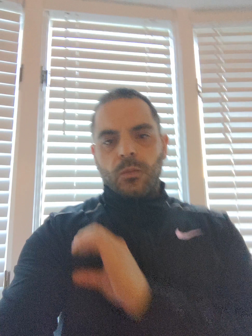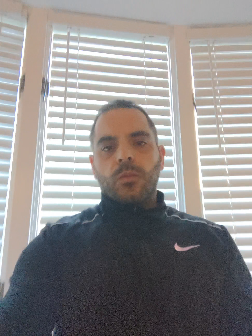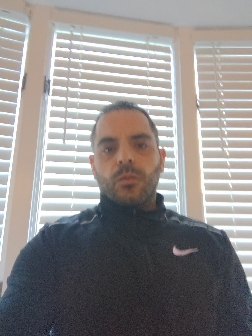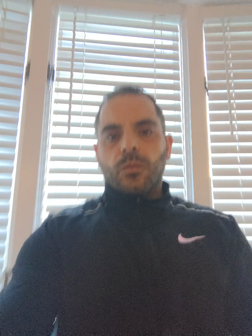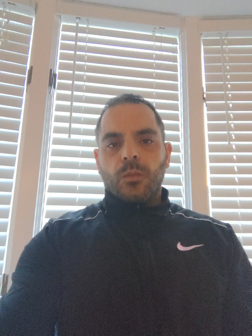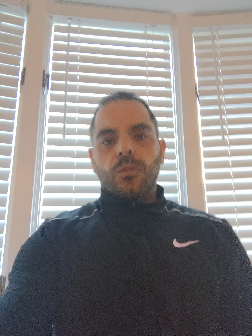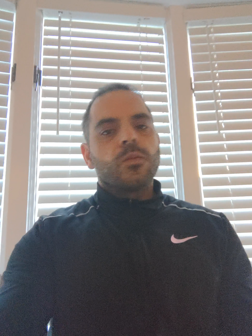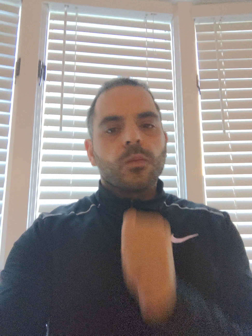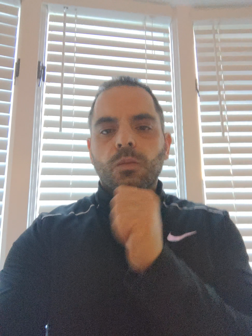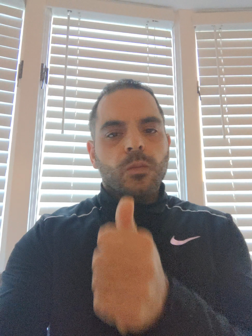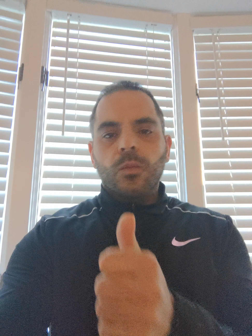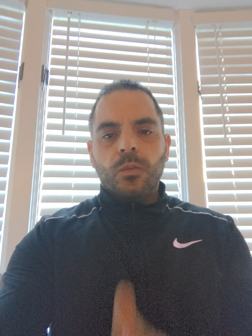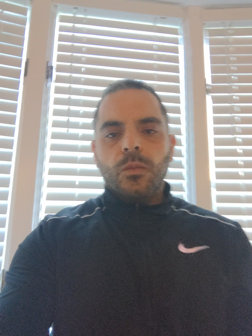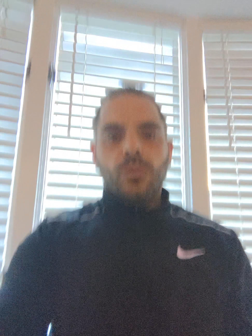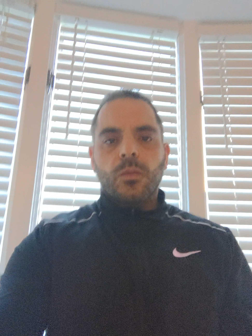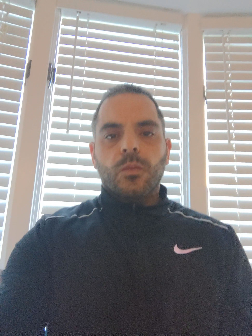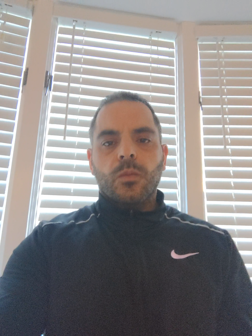not